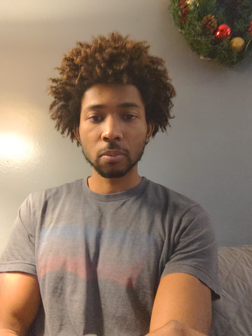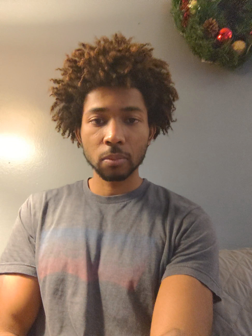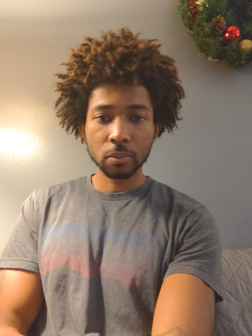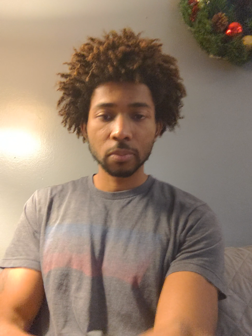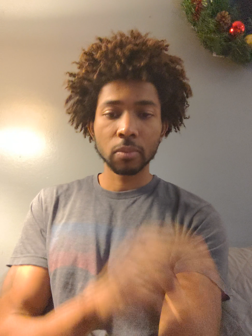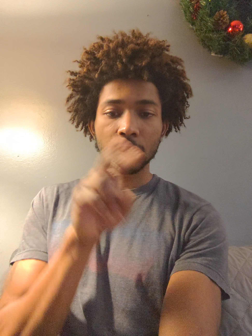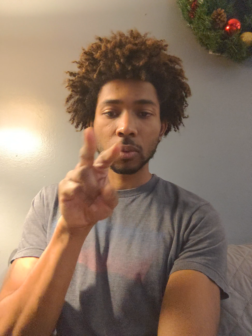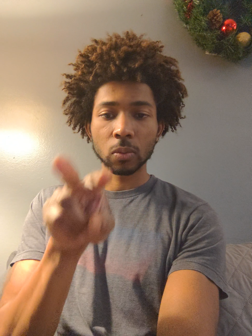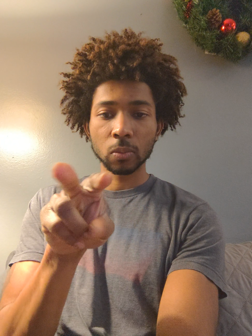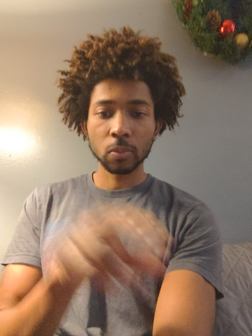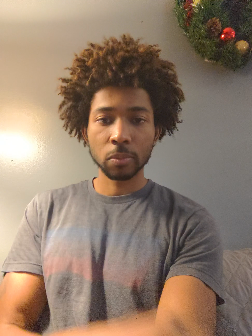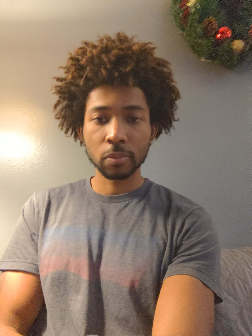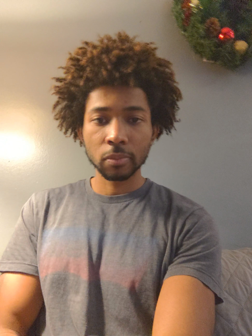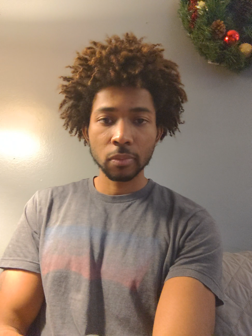look